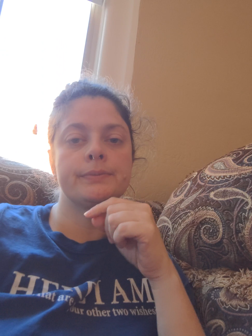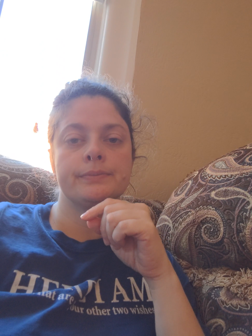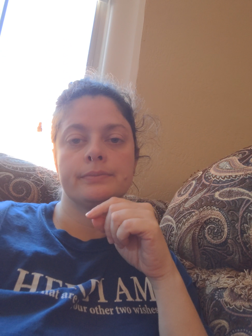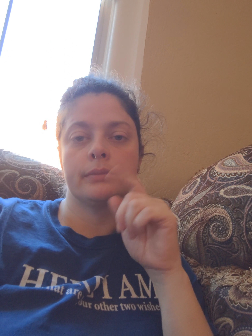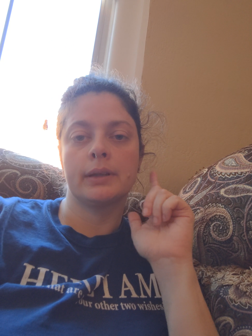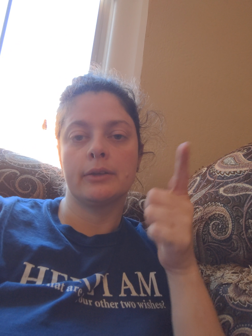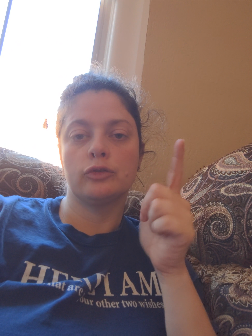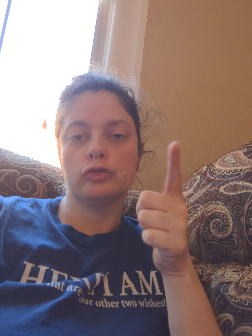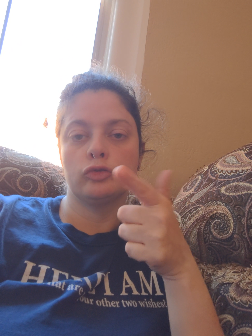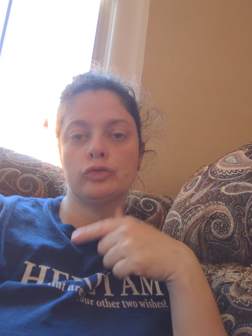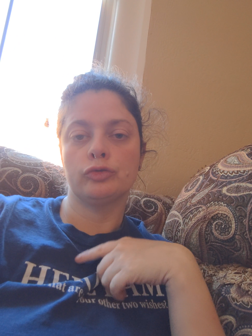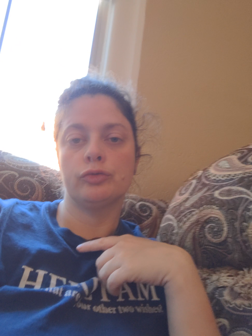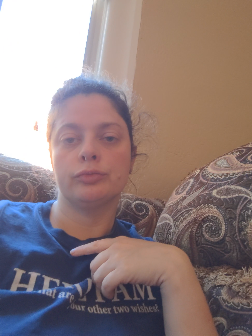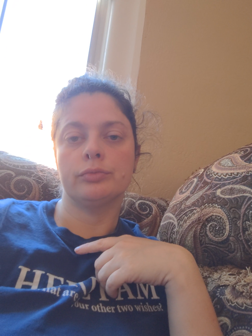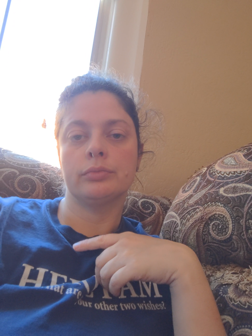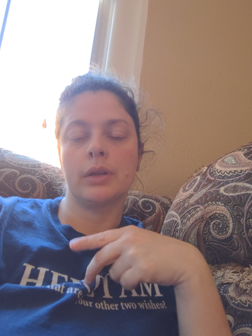later